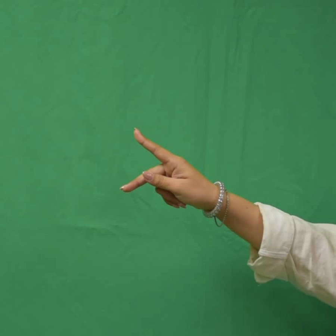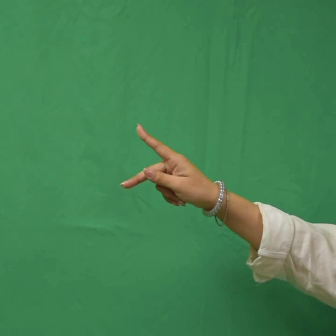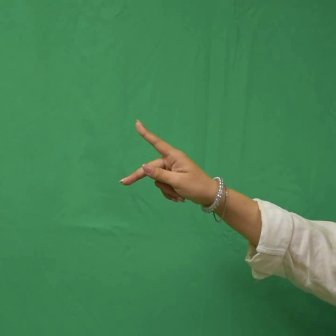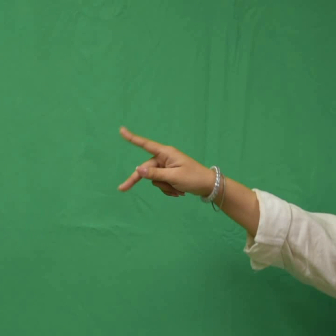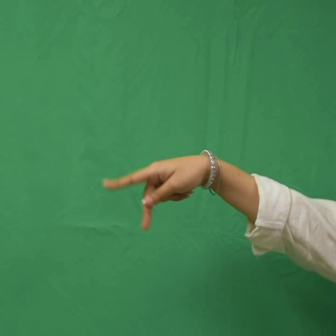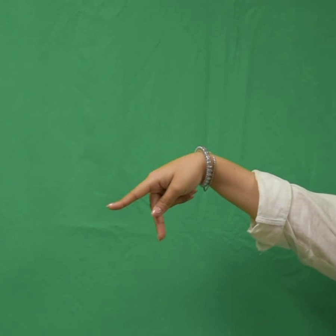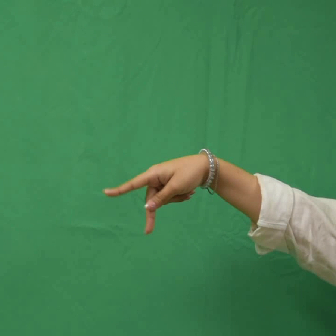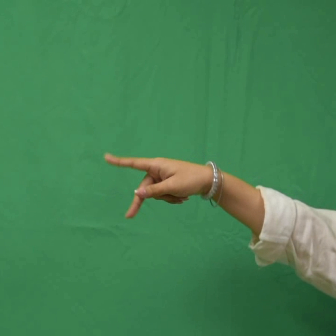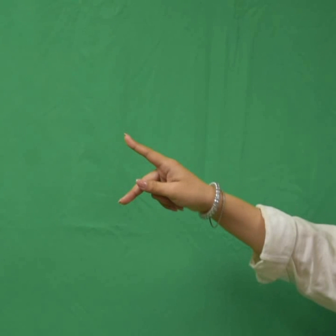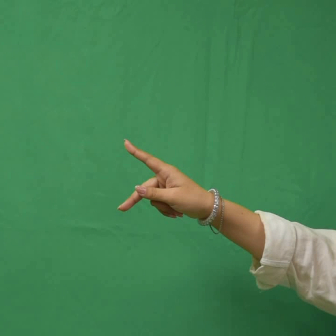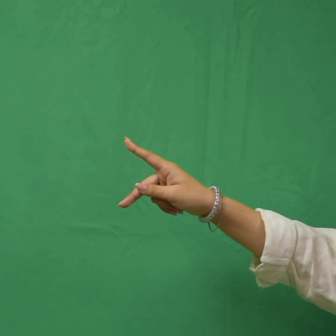K